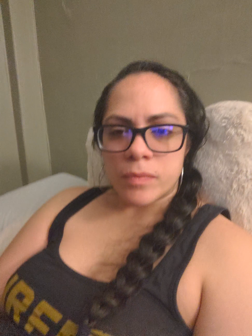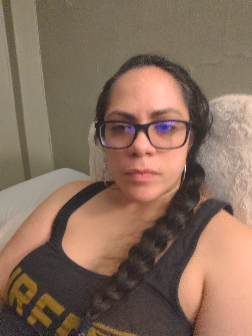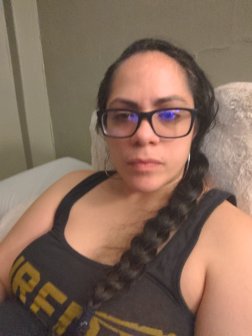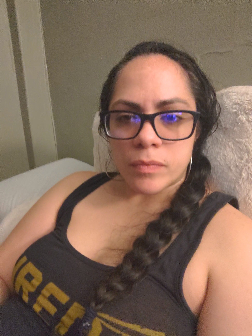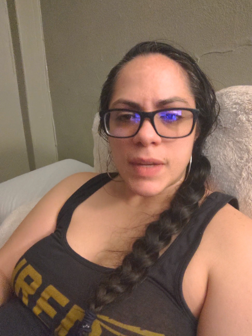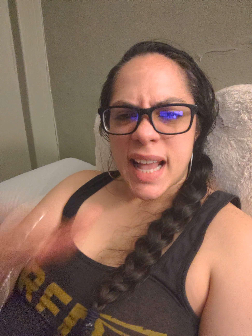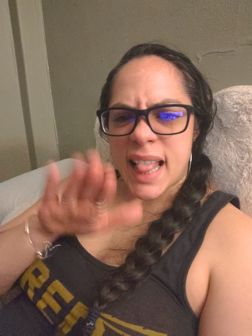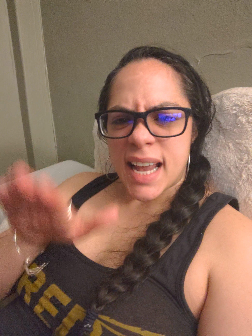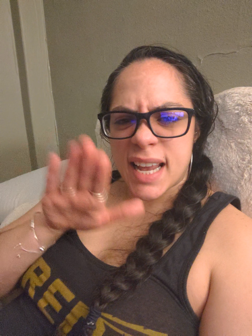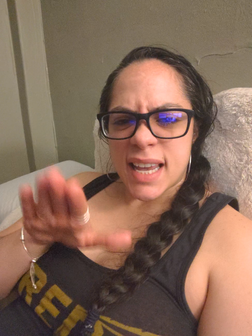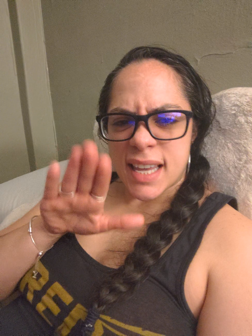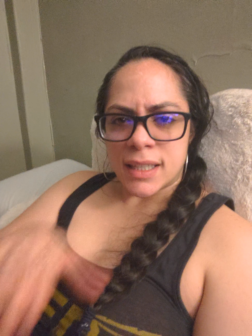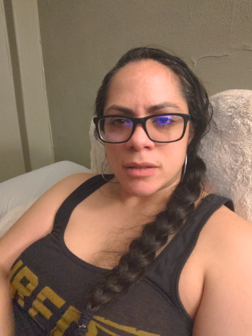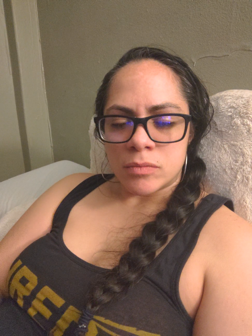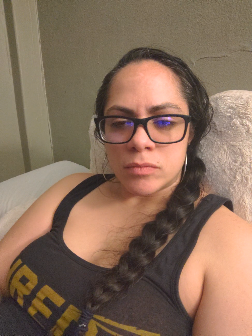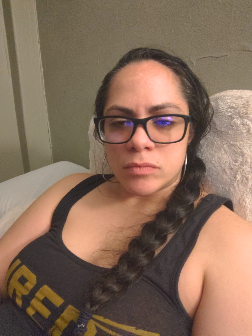clean